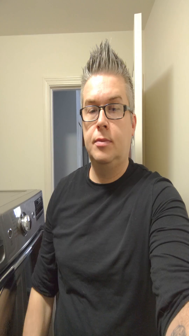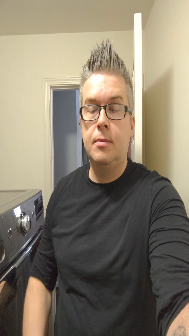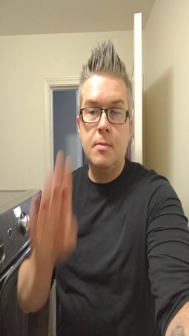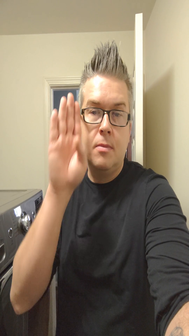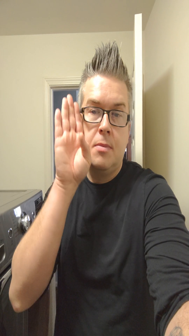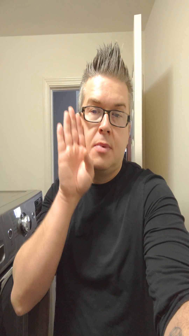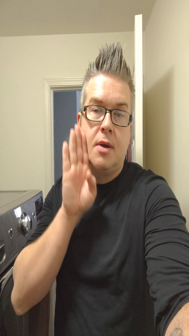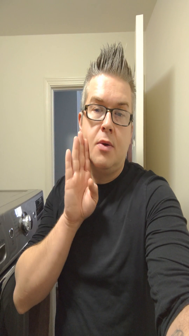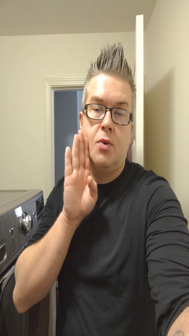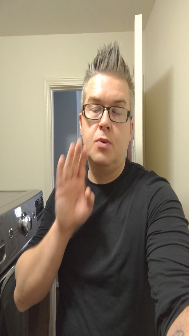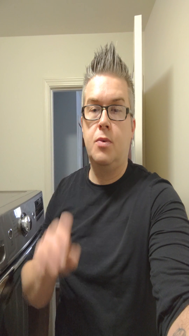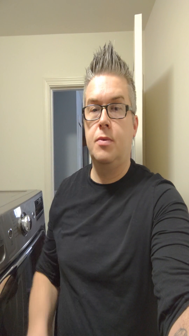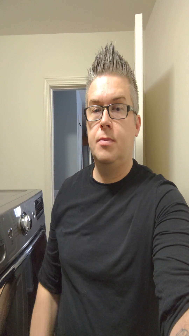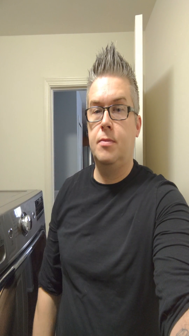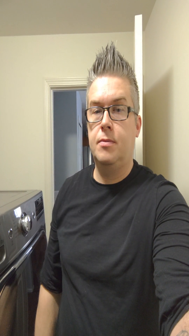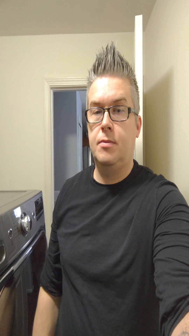brown